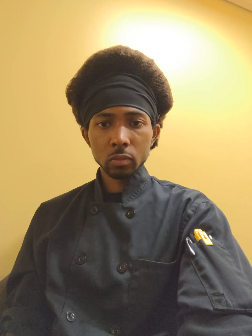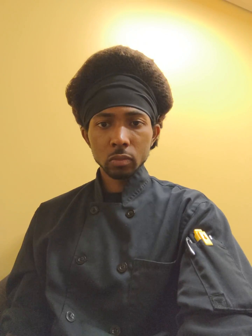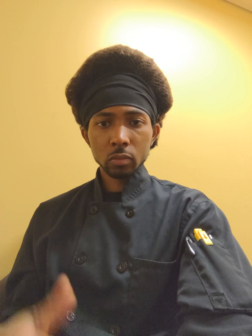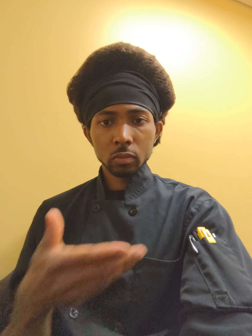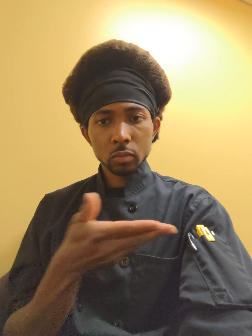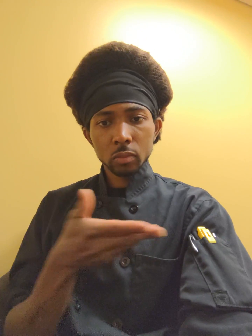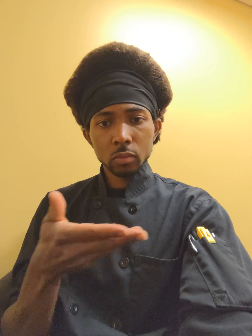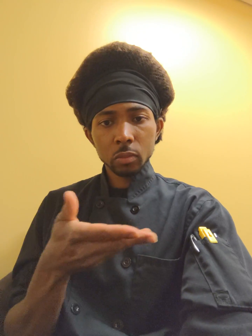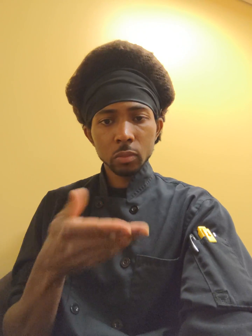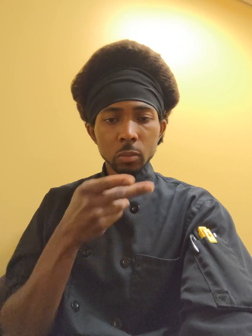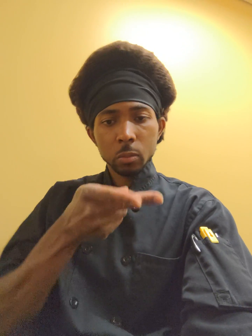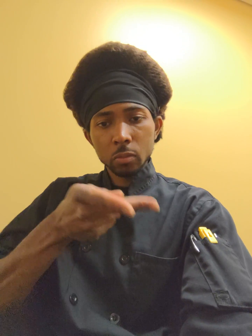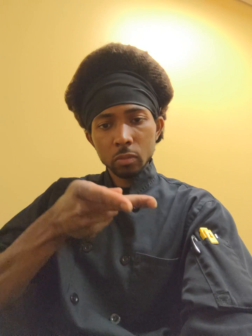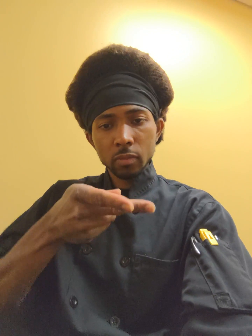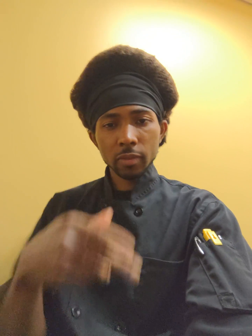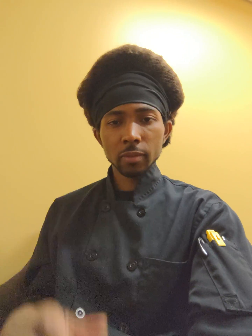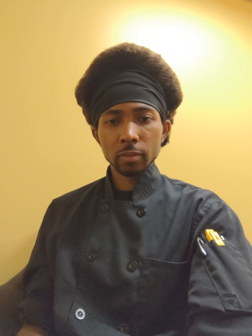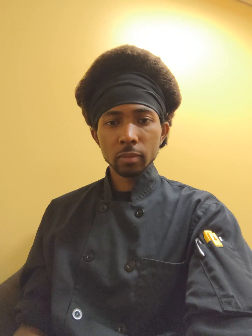babysitter